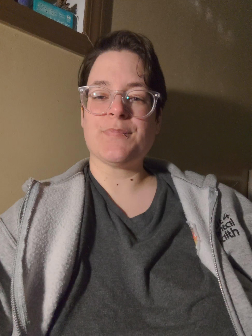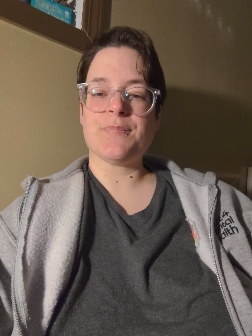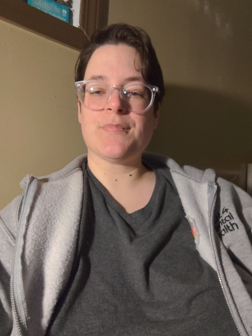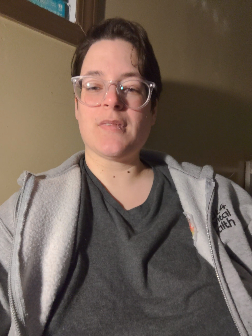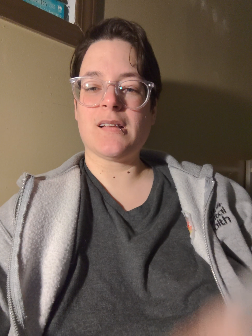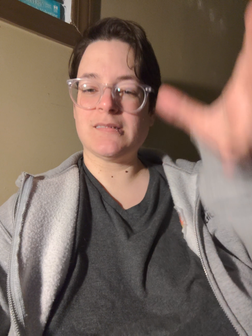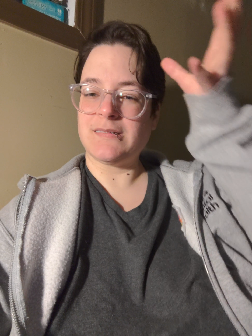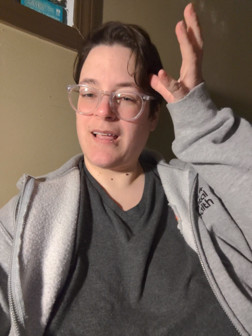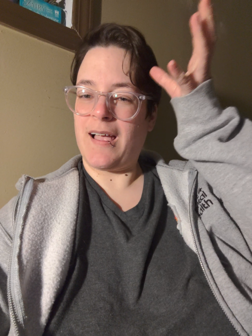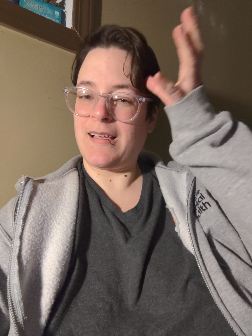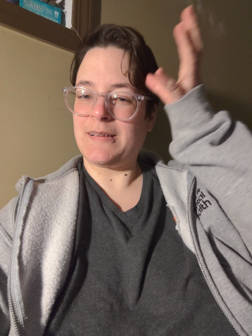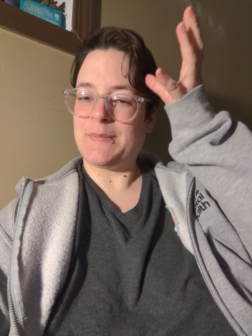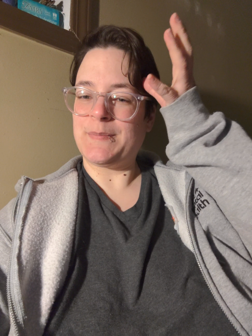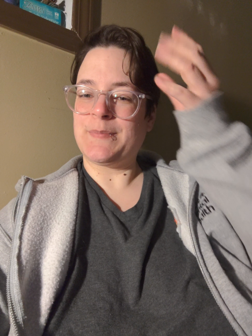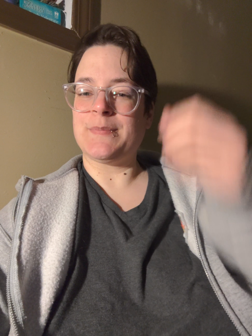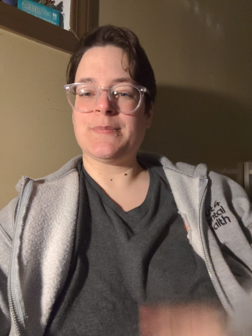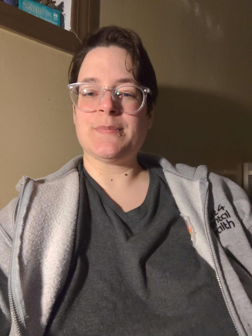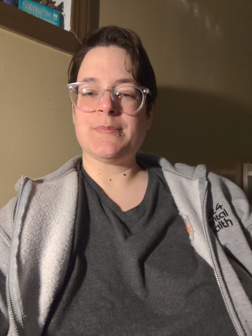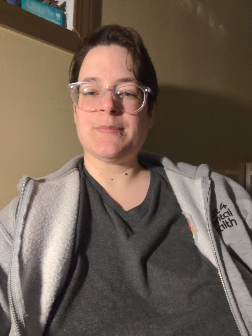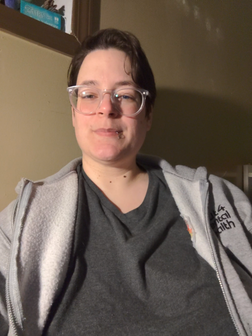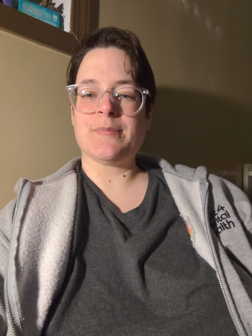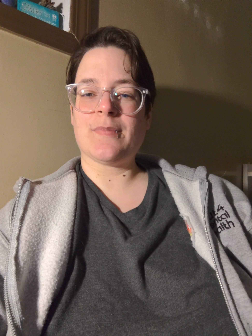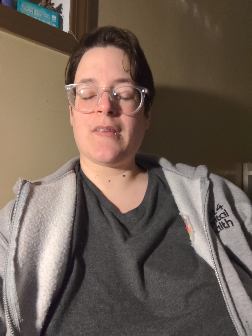dad